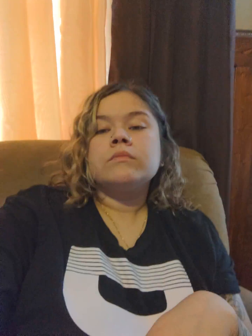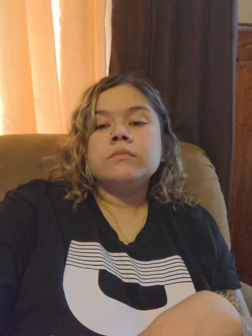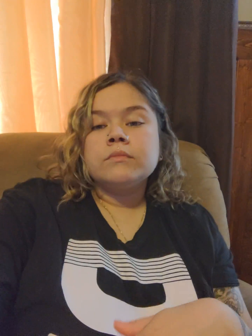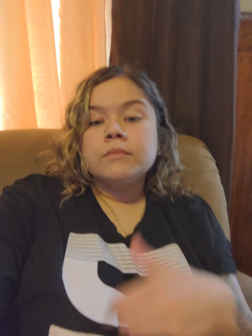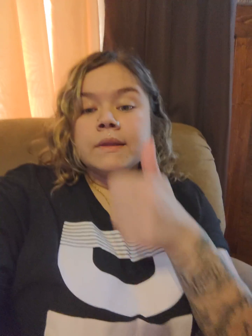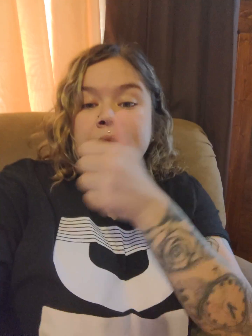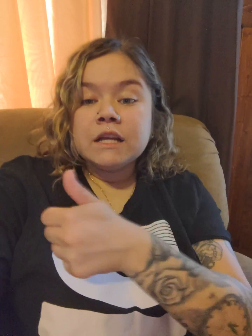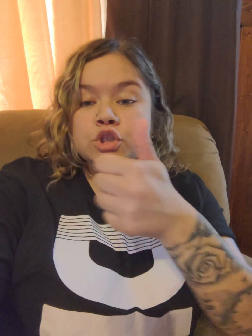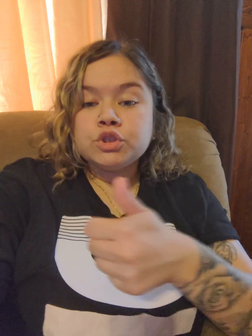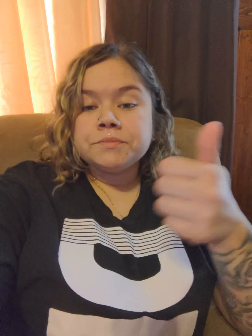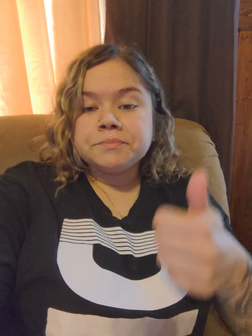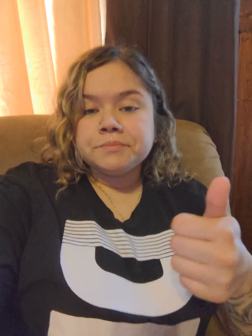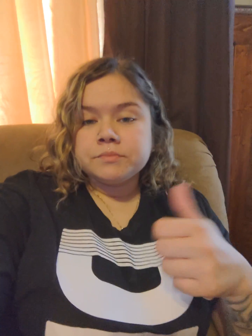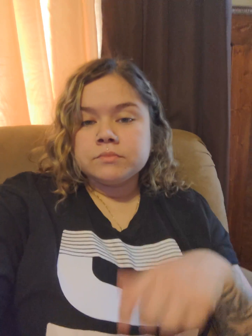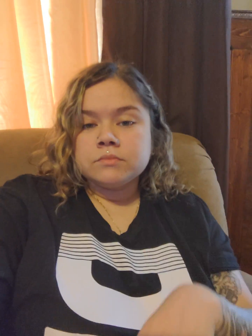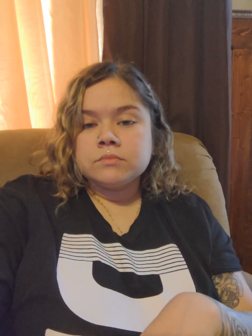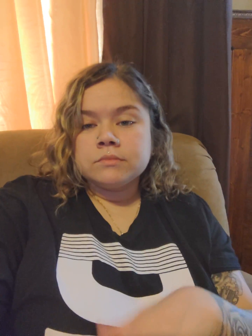each